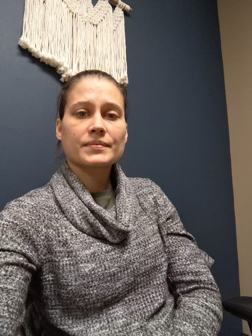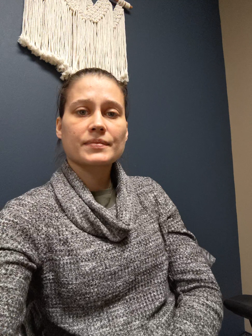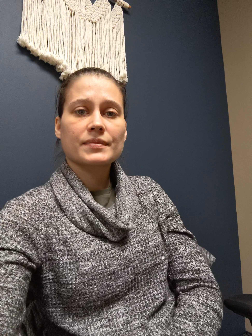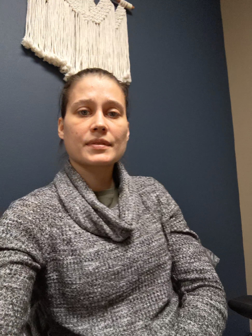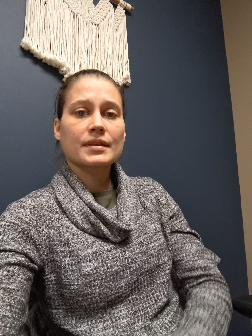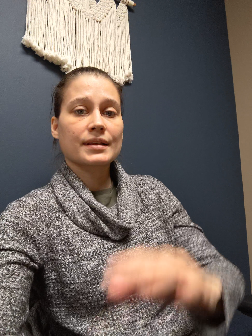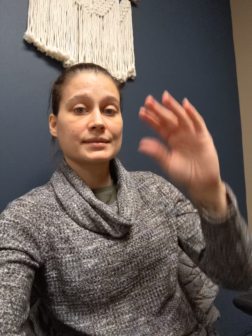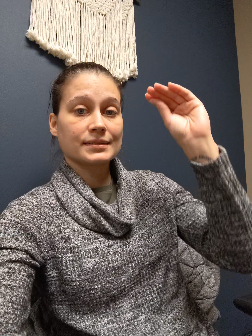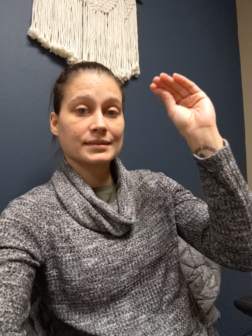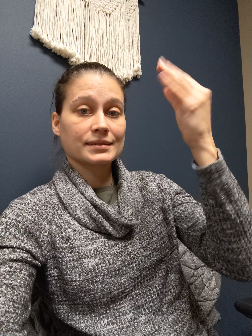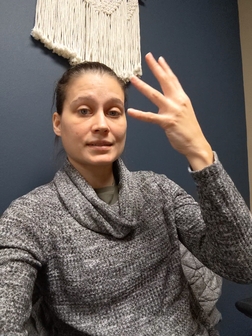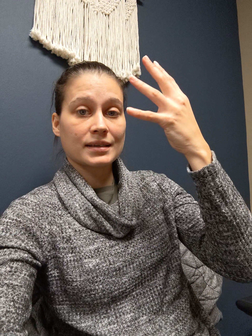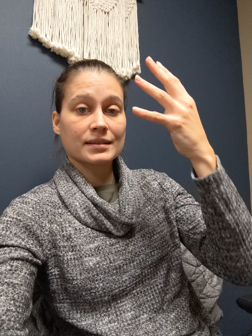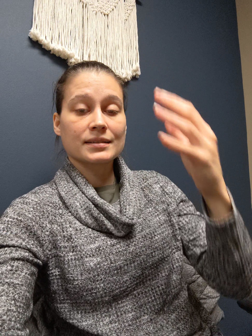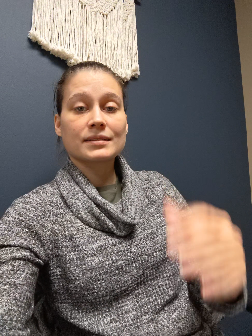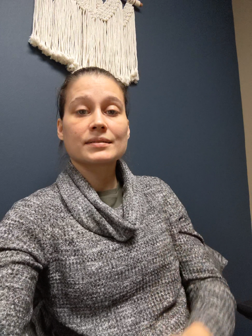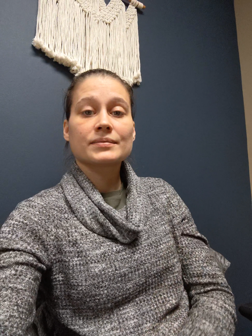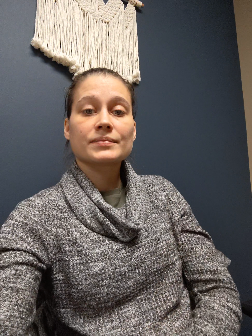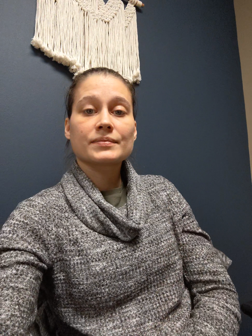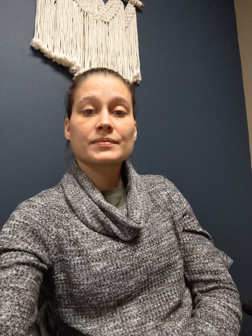sun